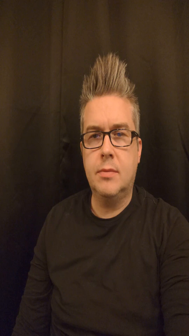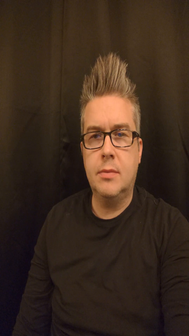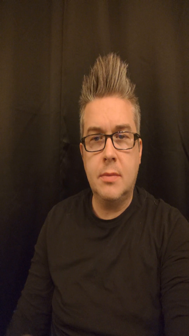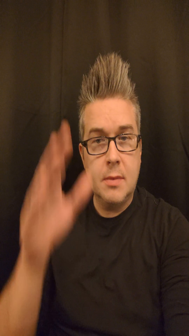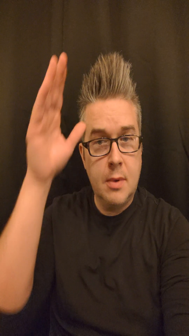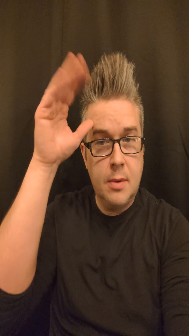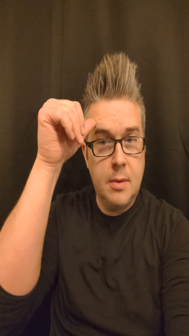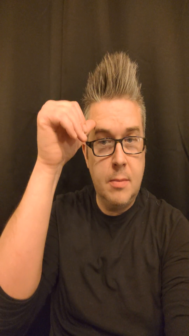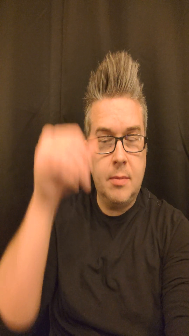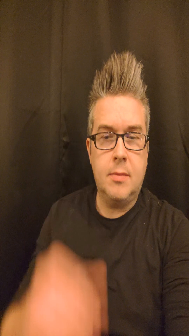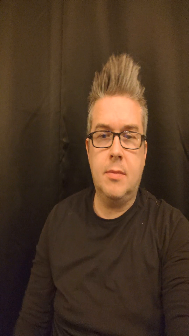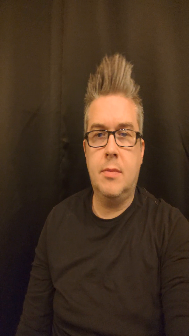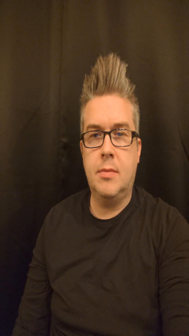donkey